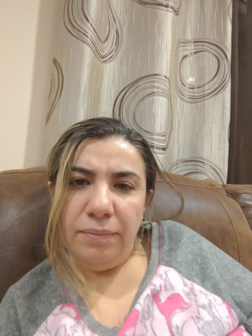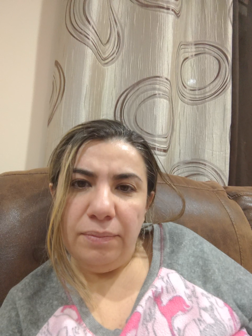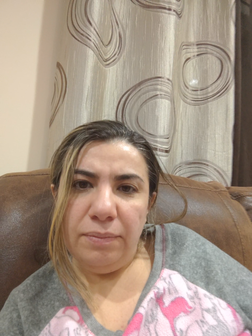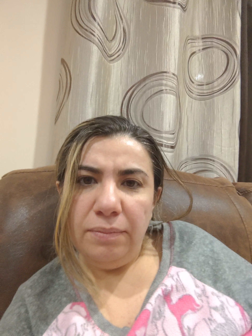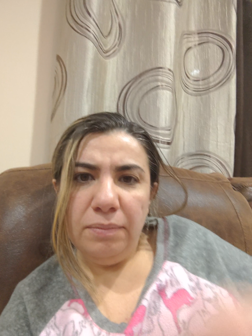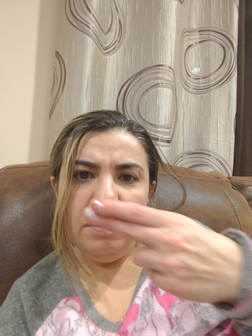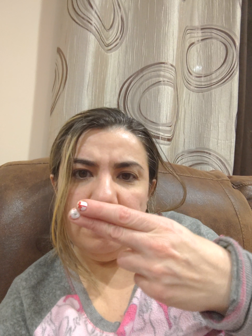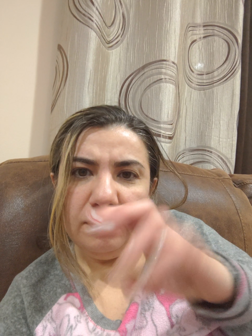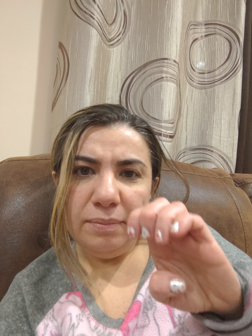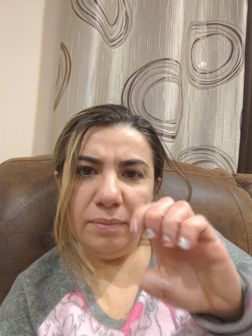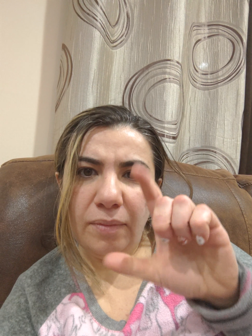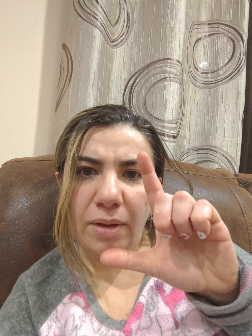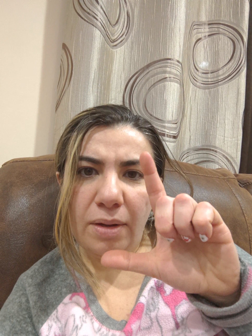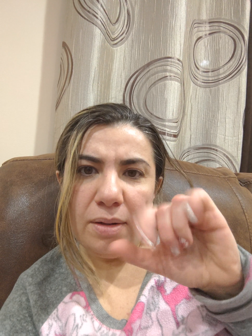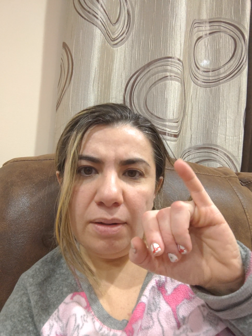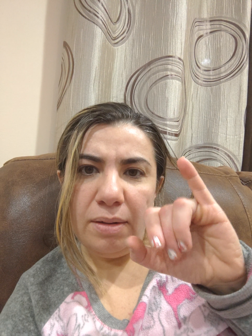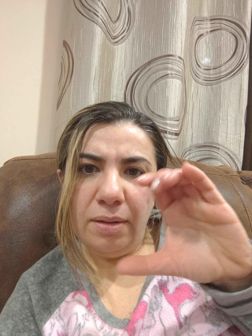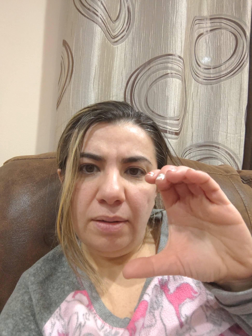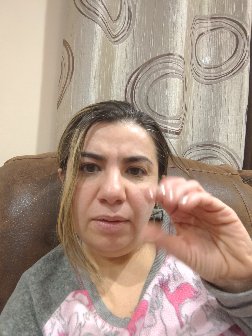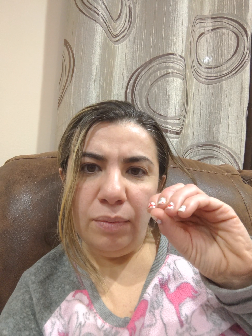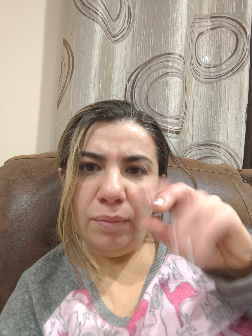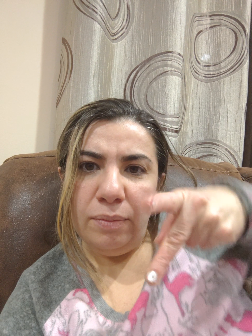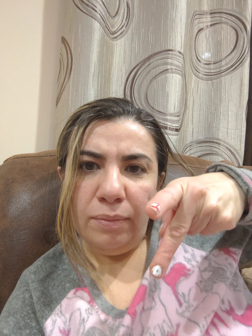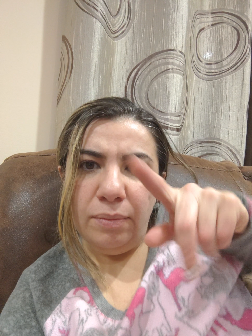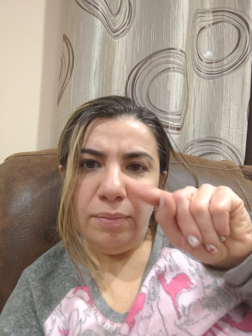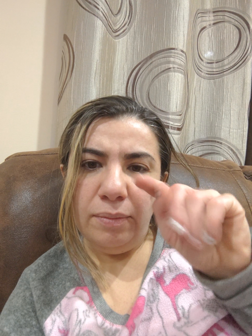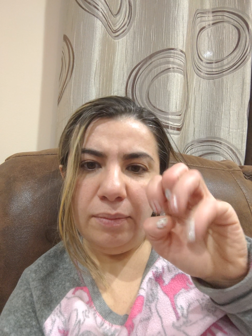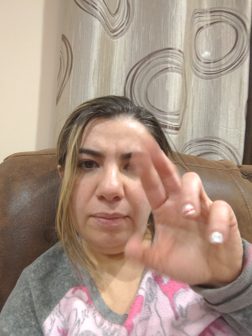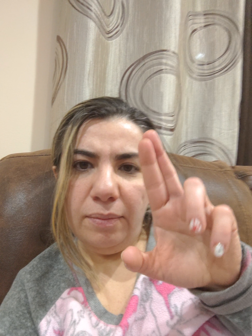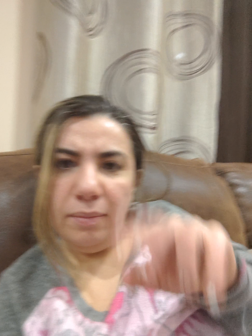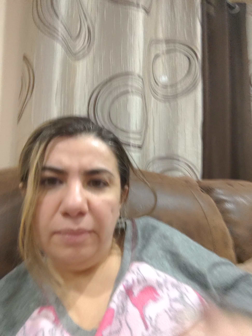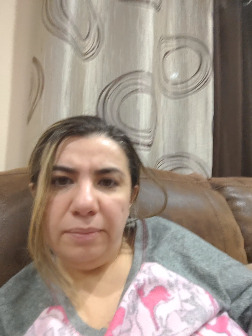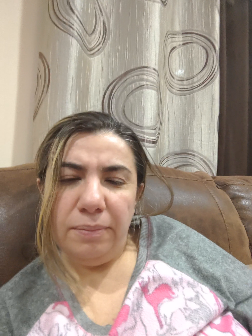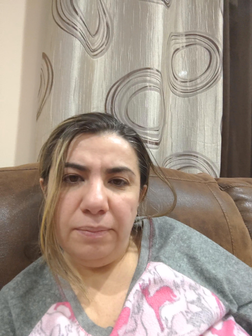helicopter